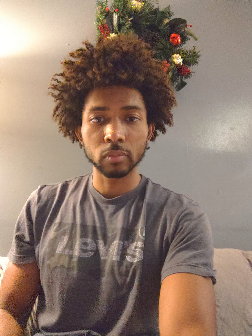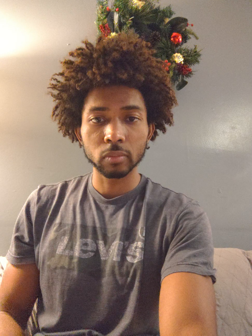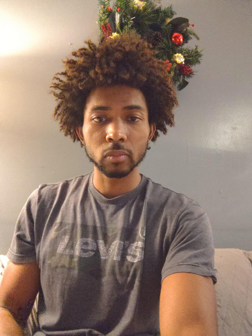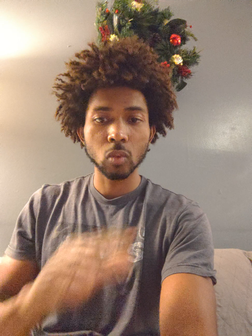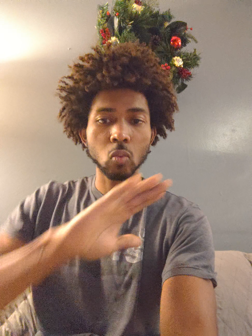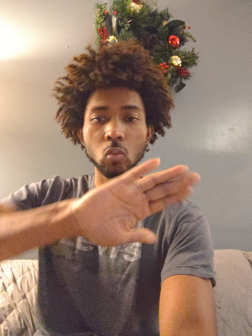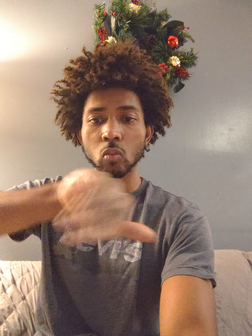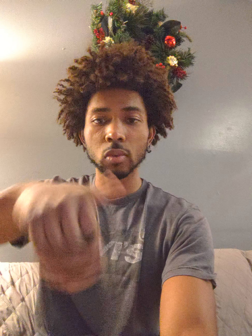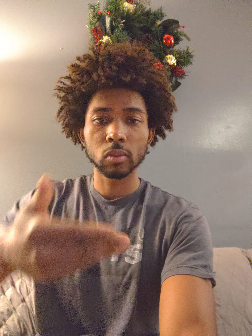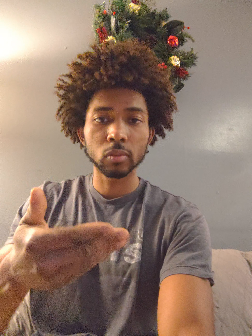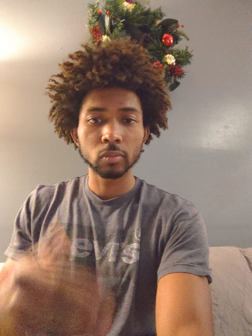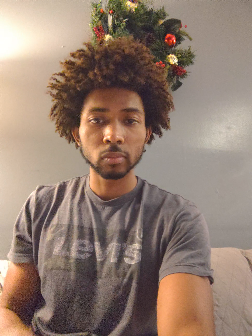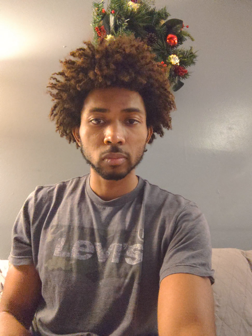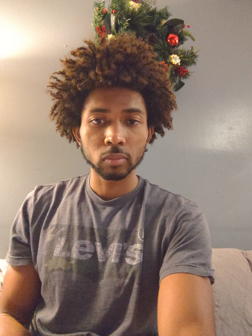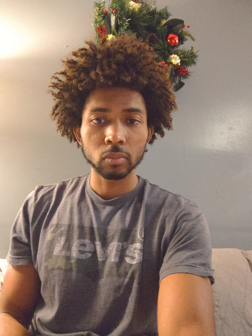all